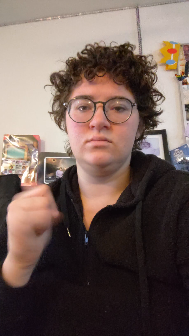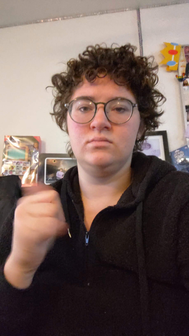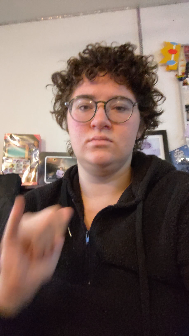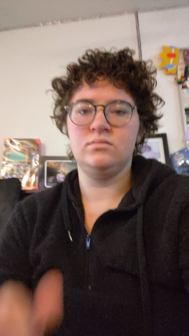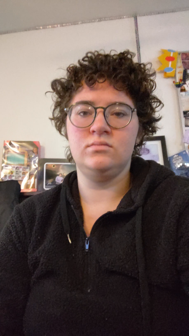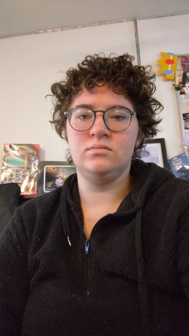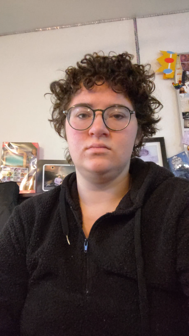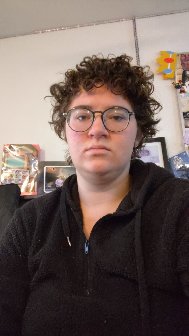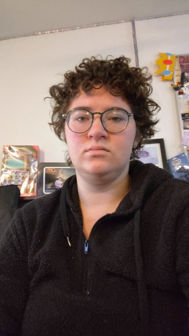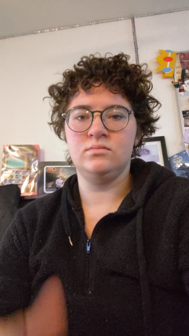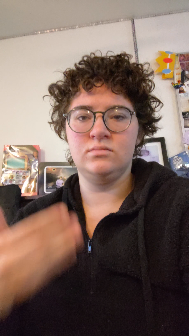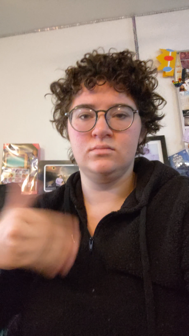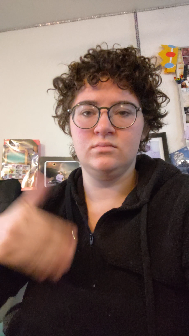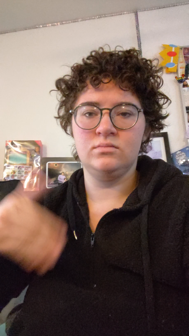shorts